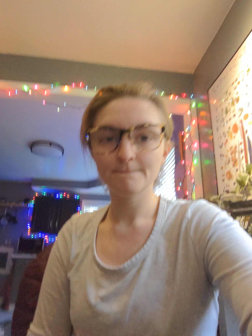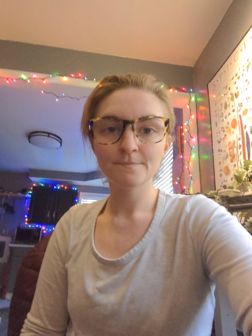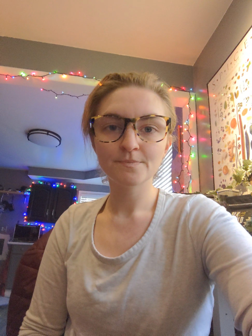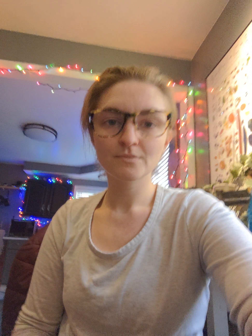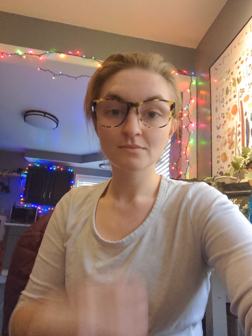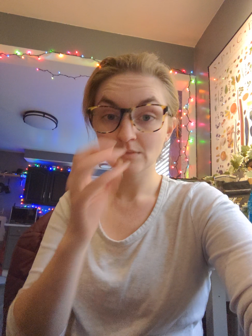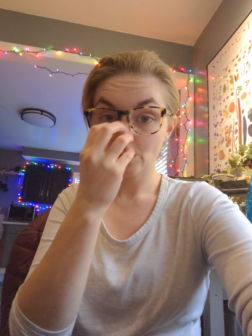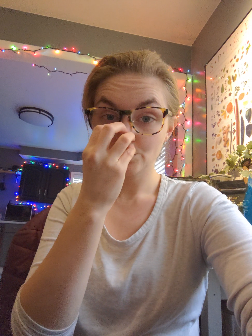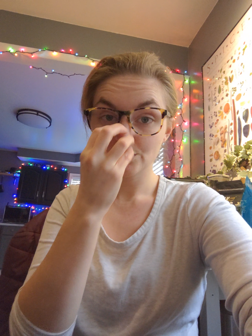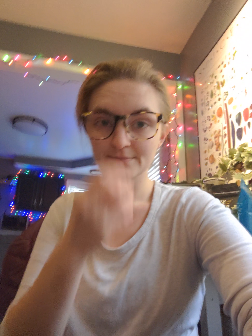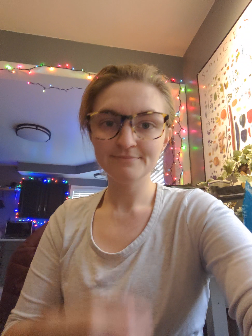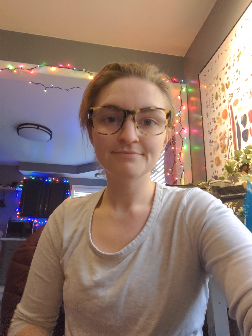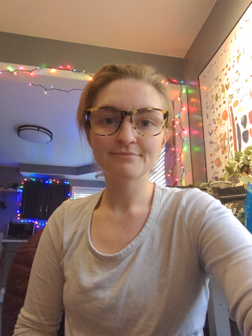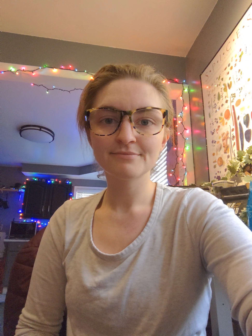clown